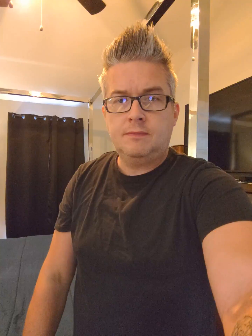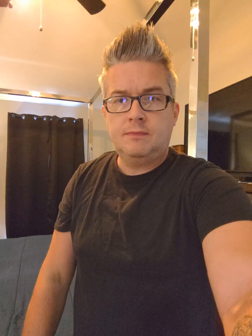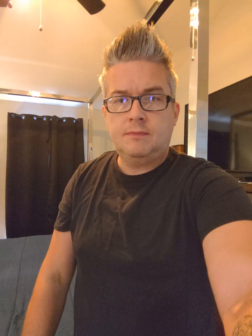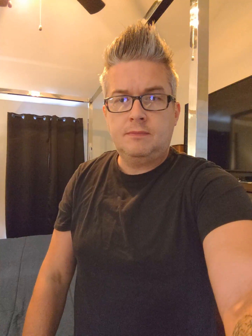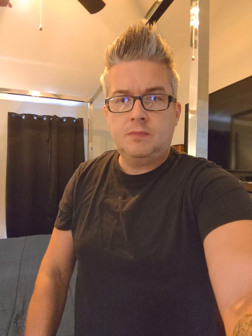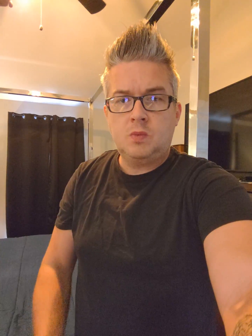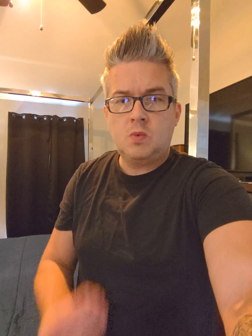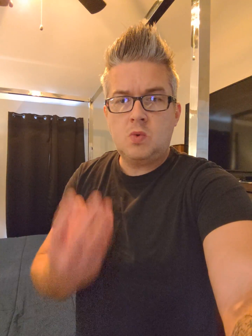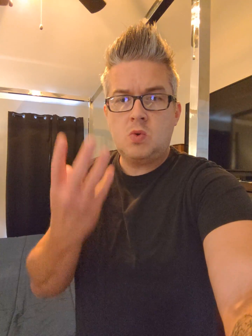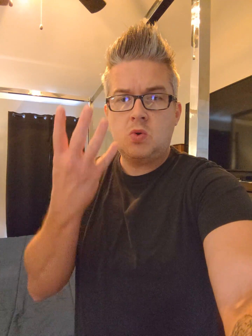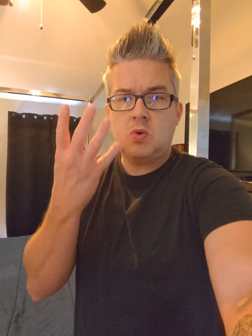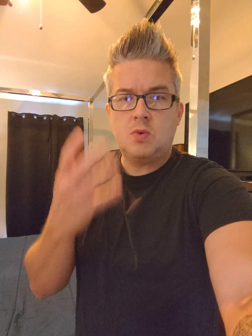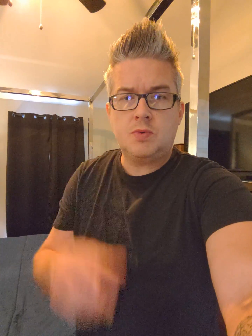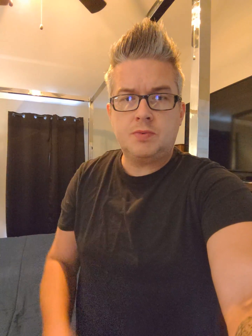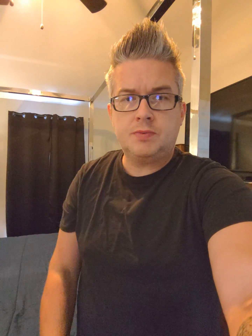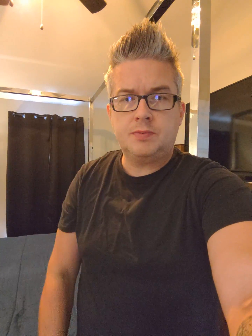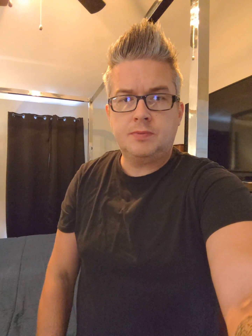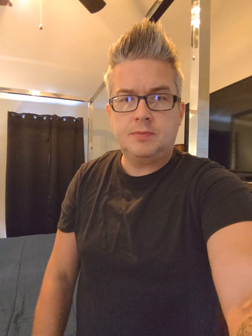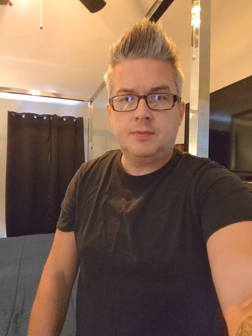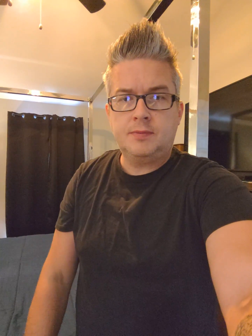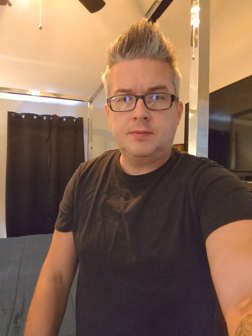plants